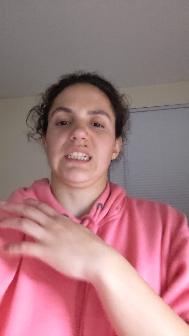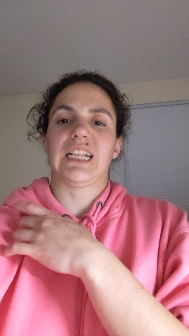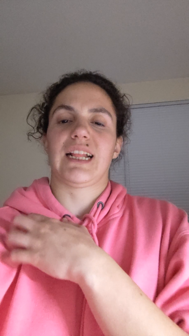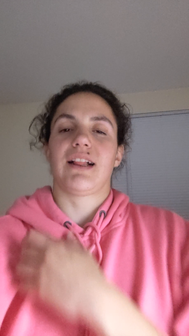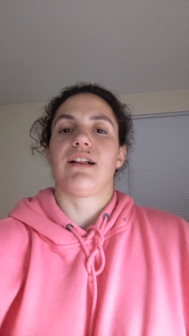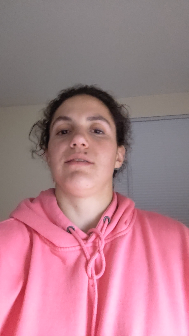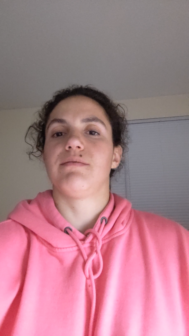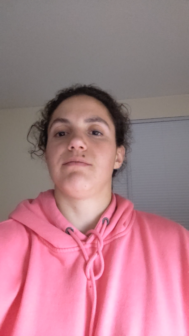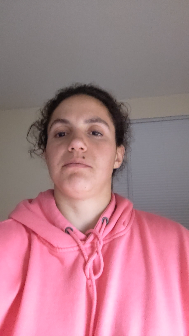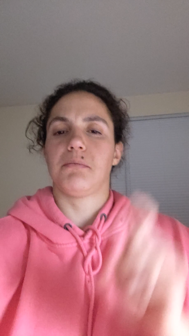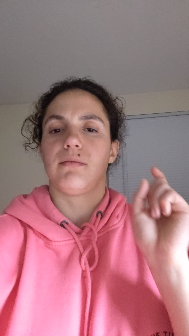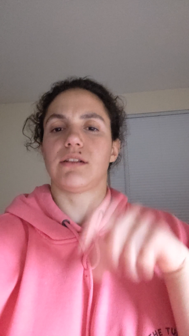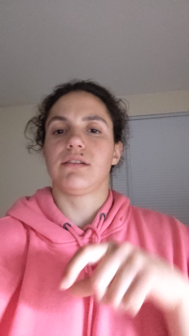must